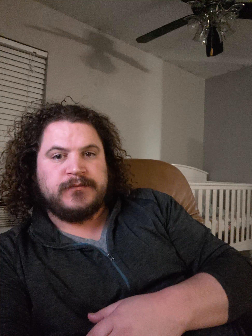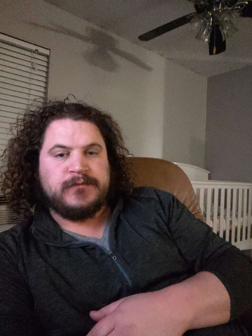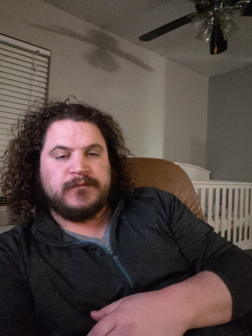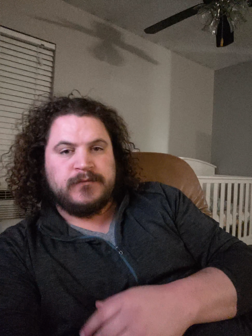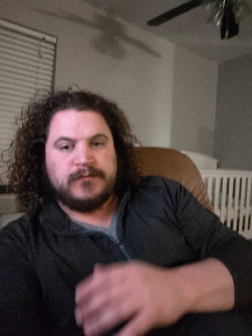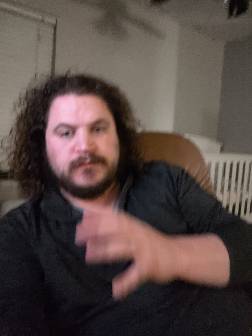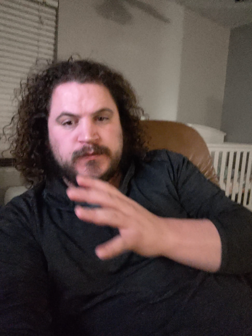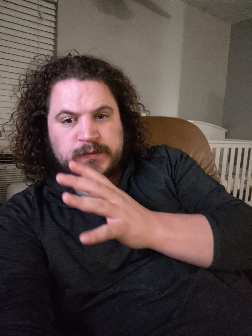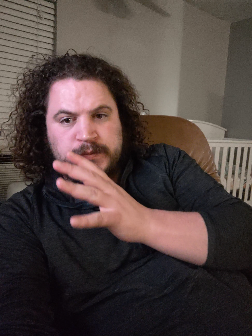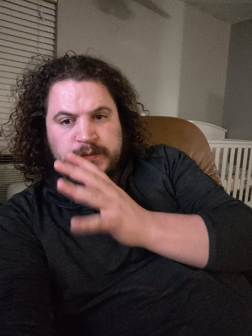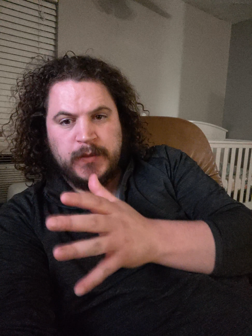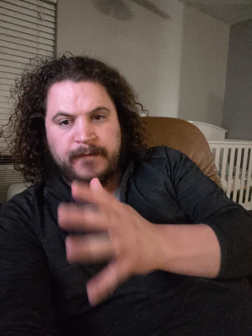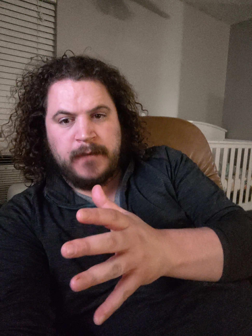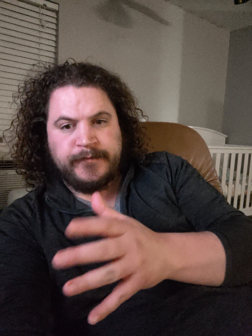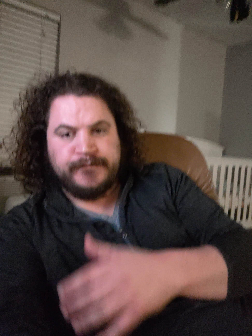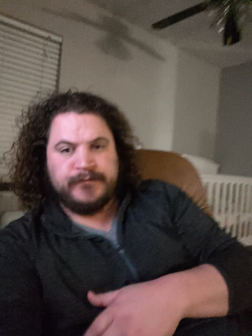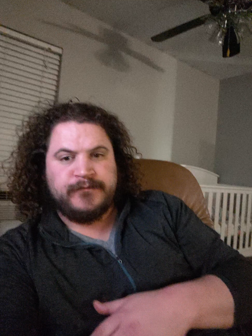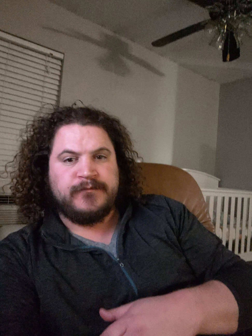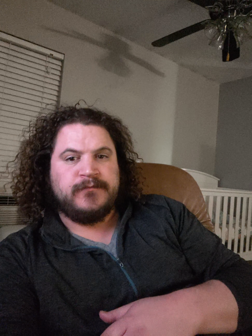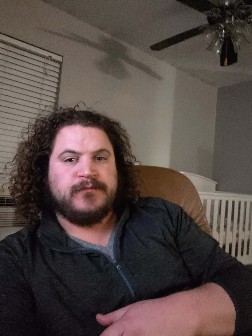grandma